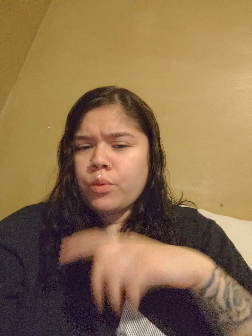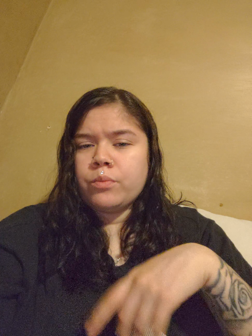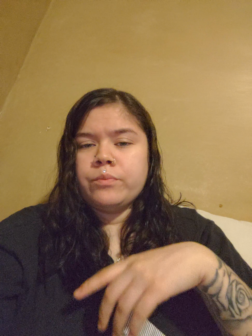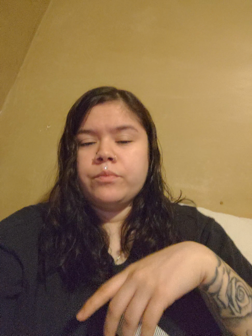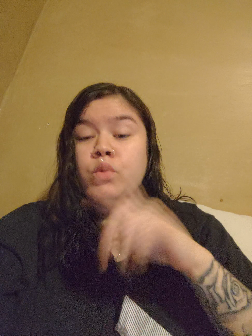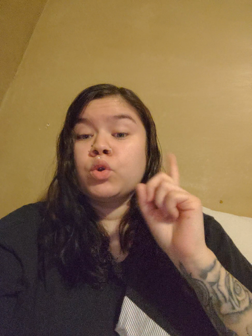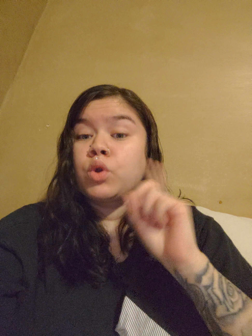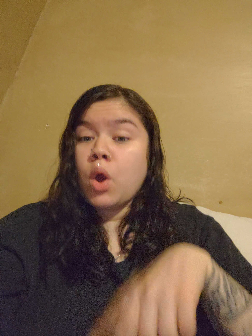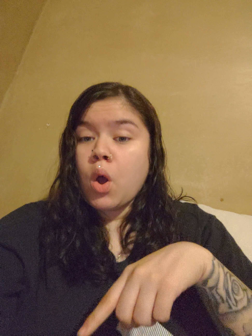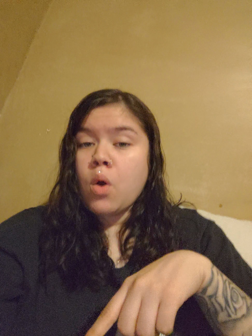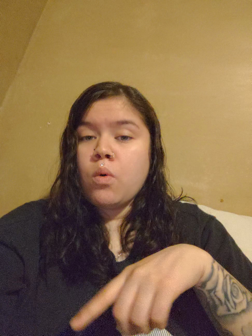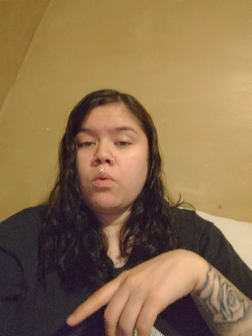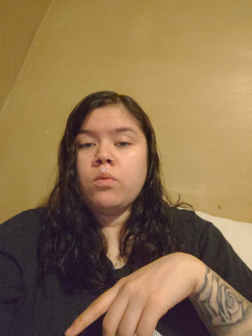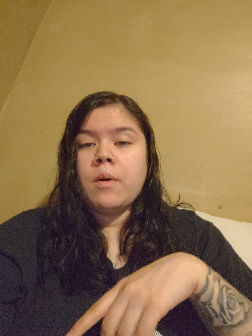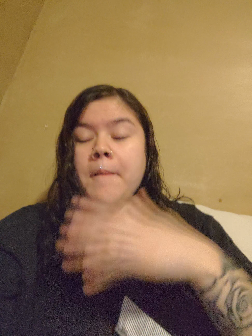go